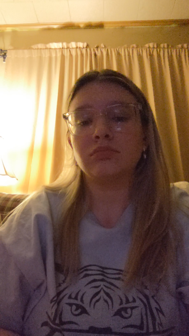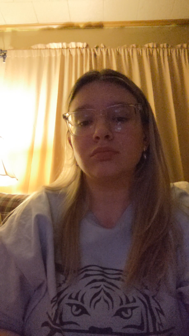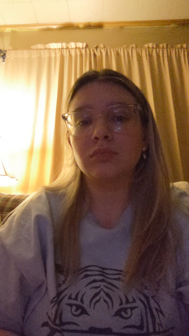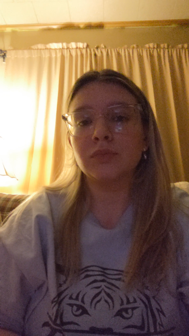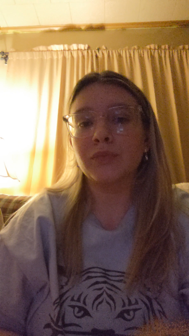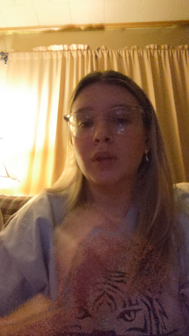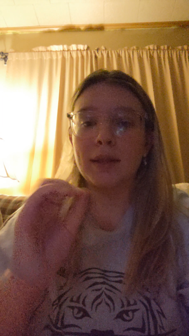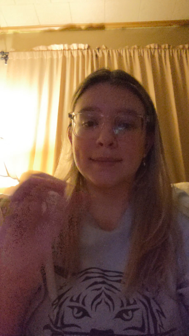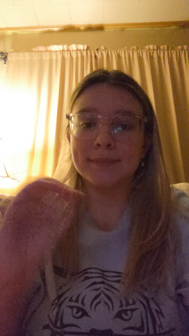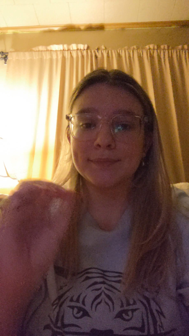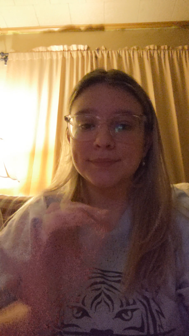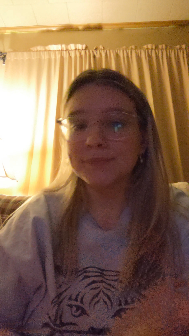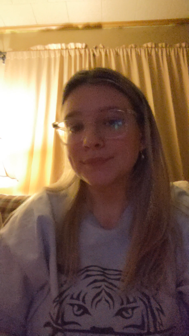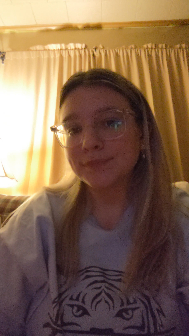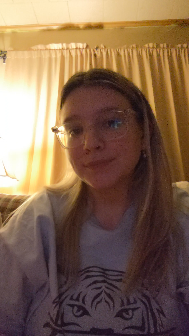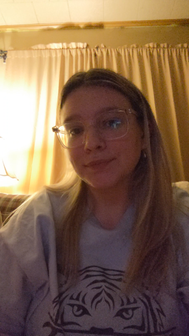none